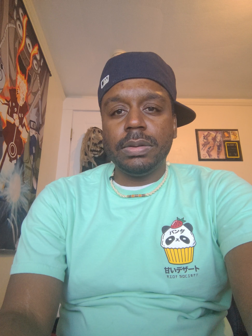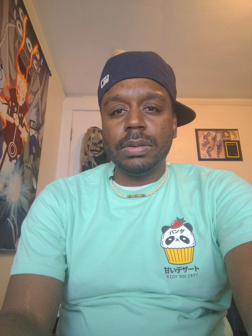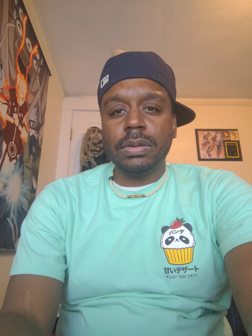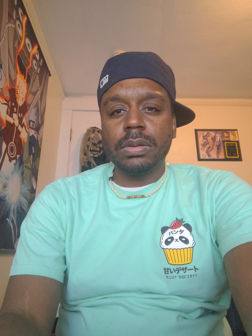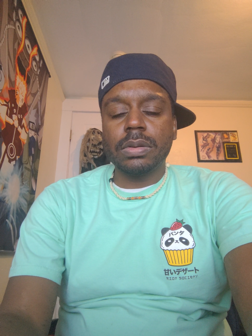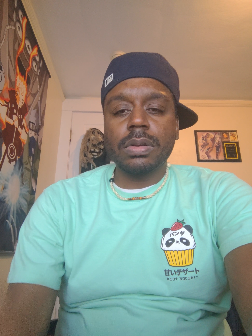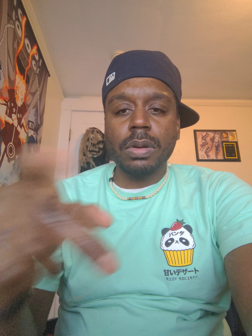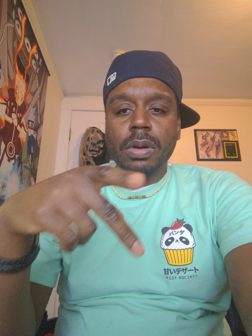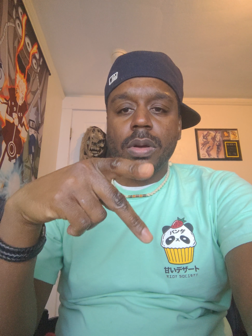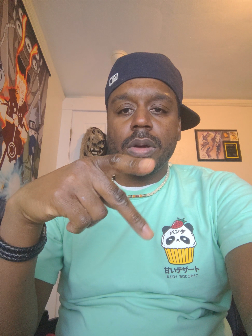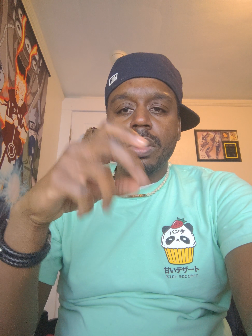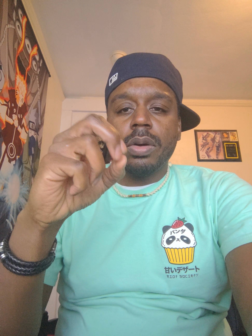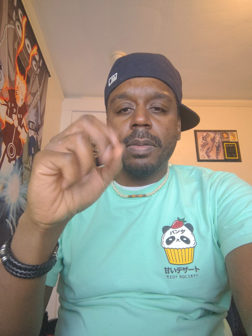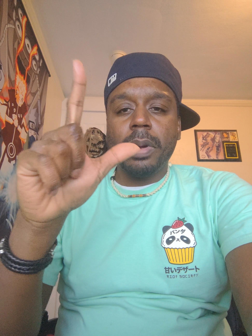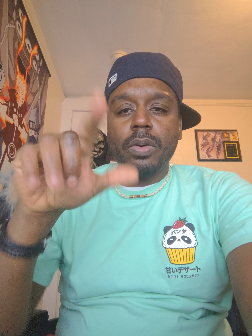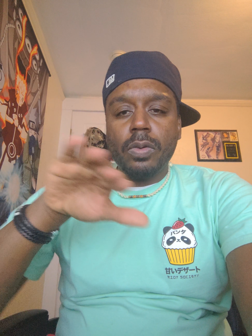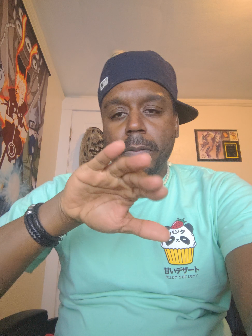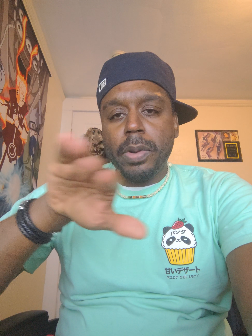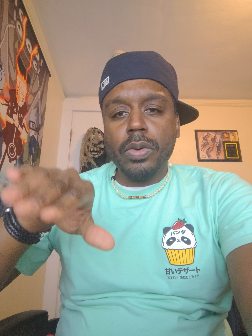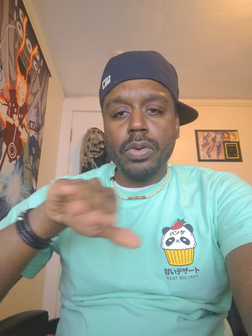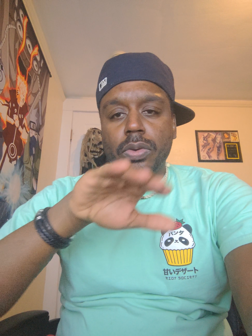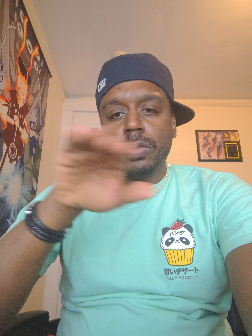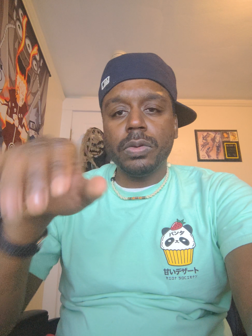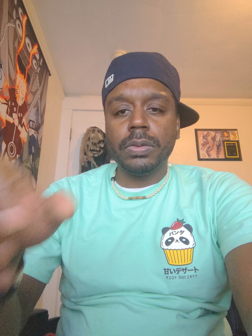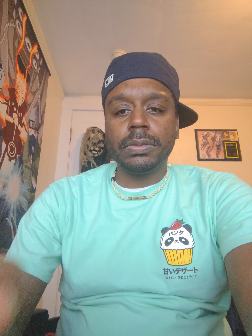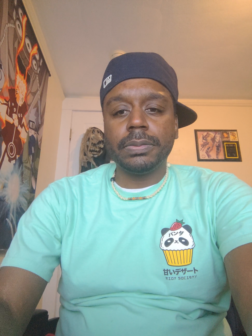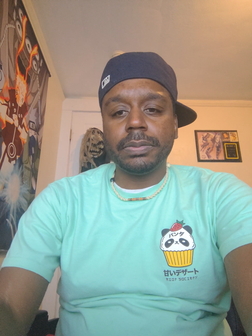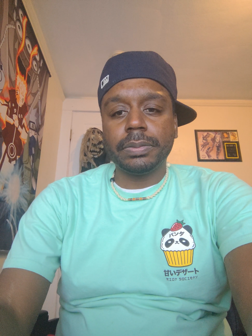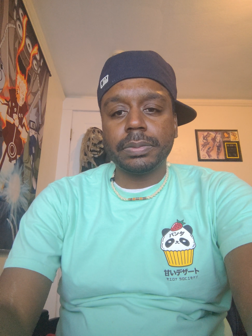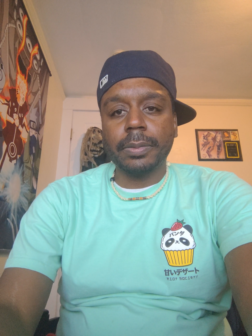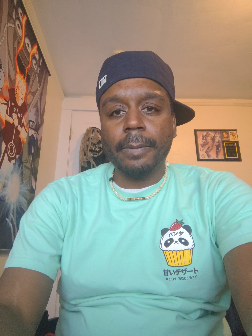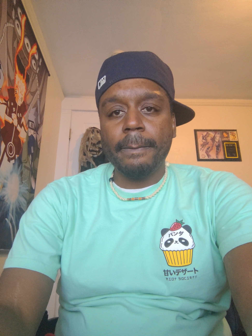pool